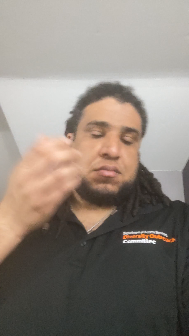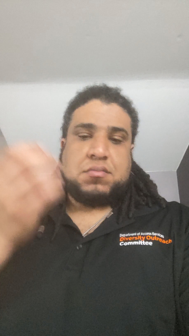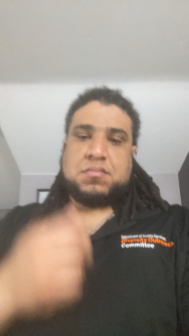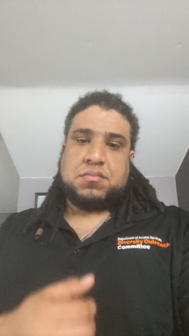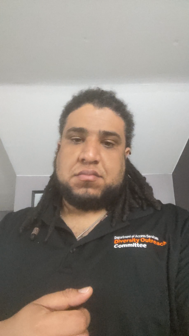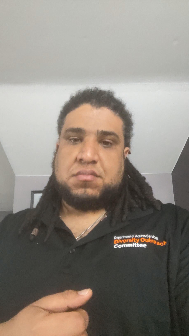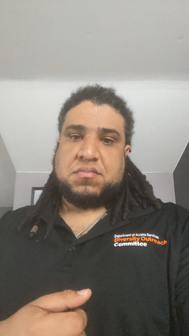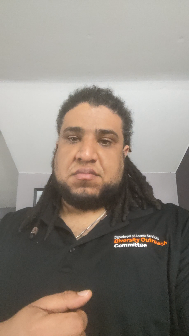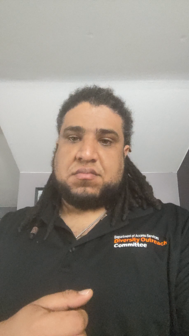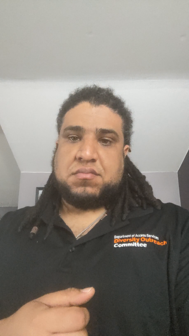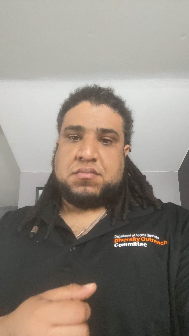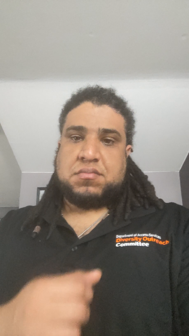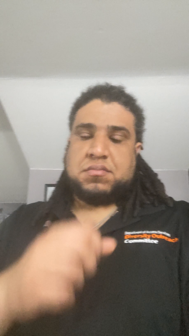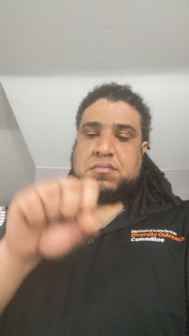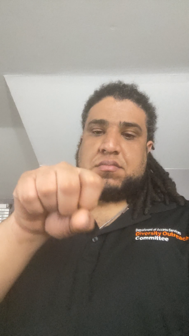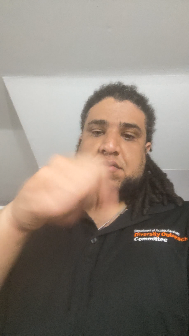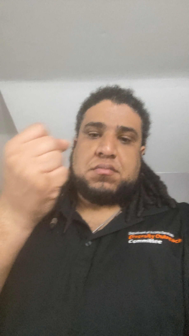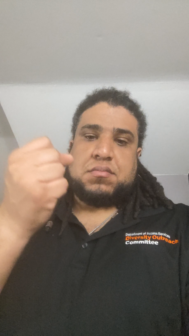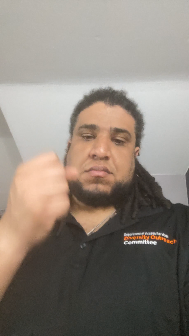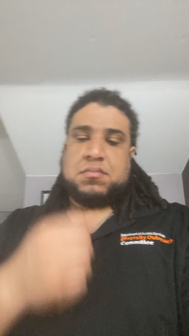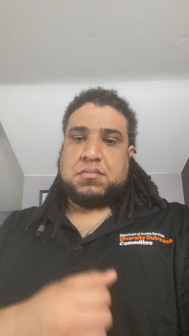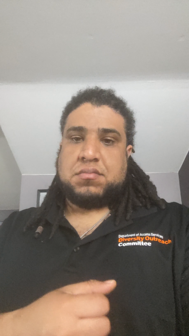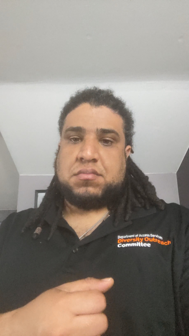break